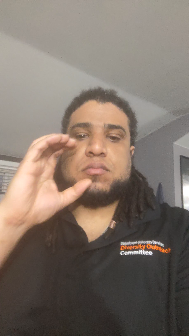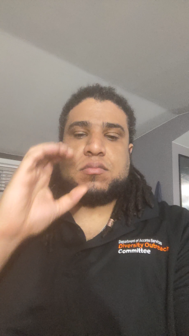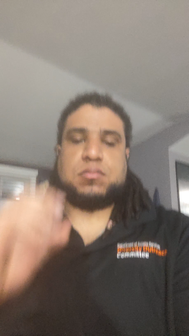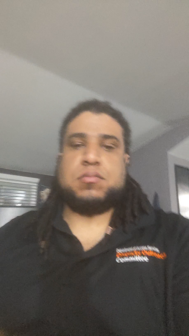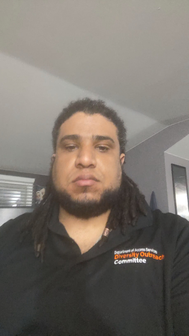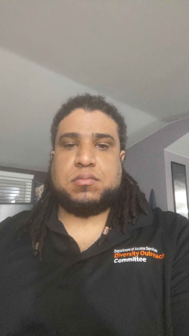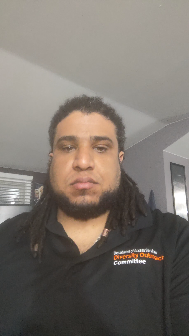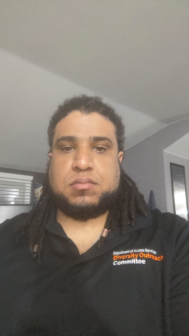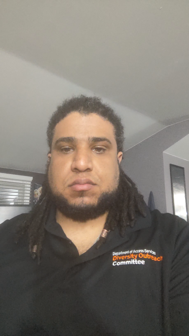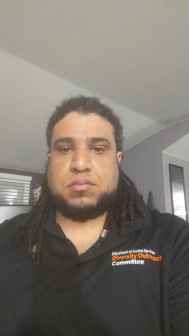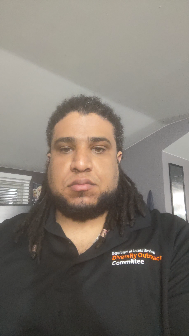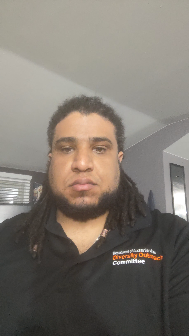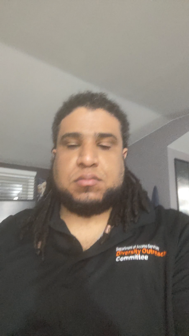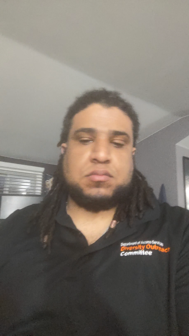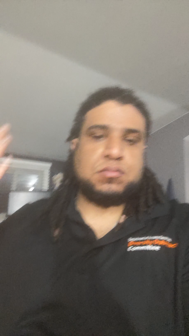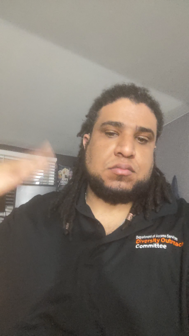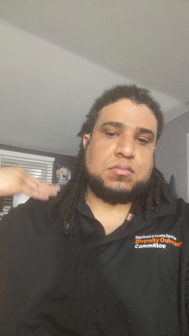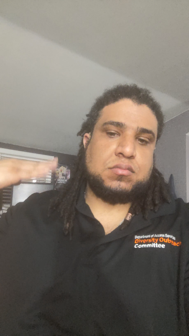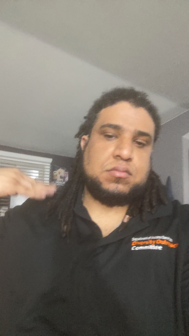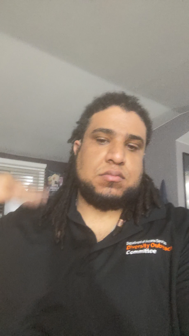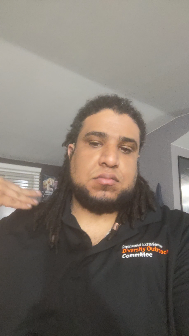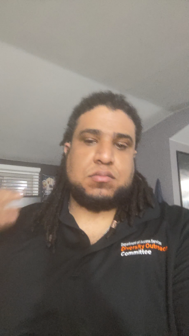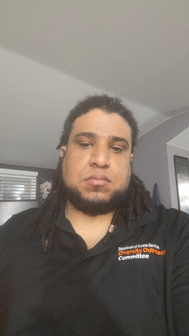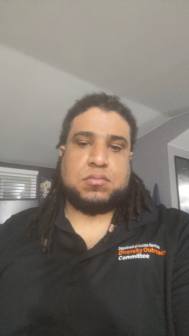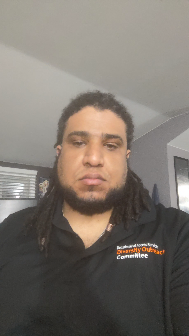shoulder